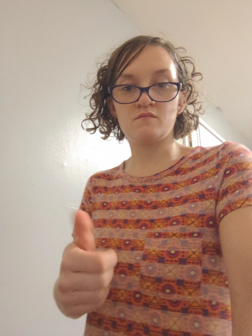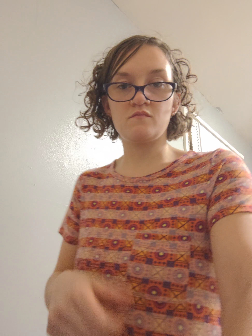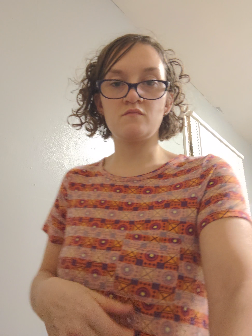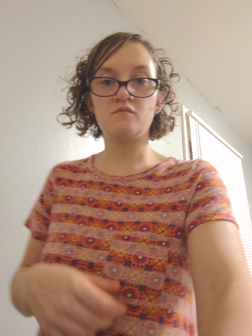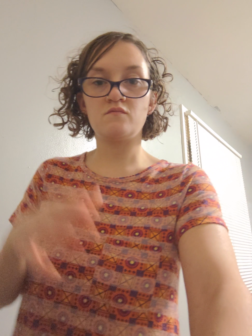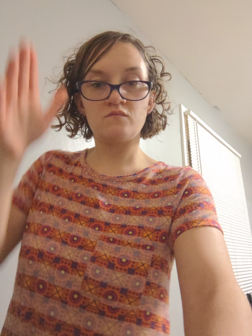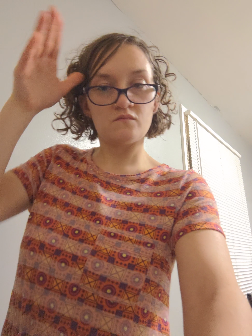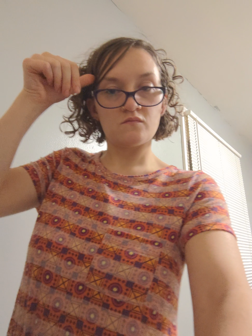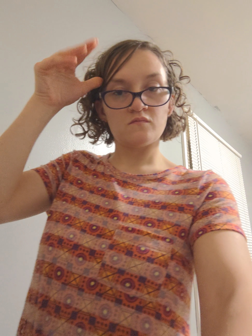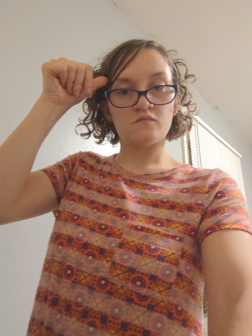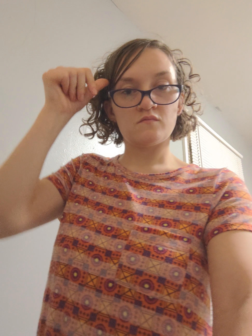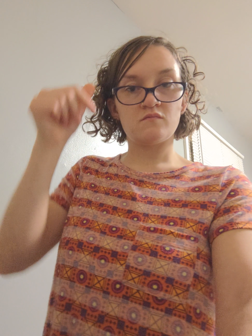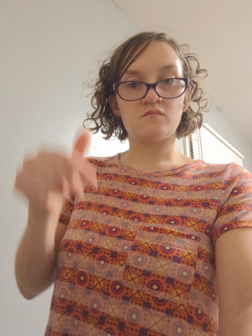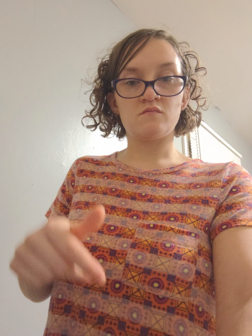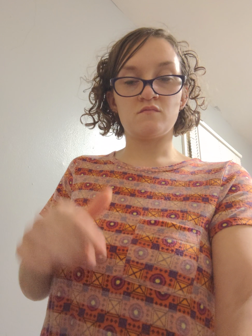donkey